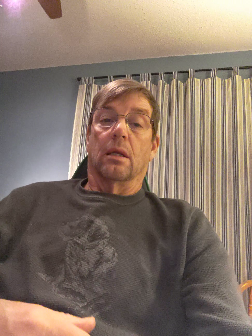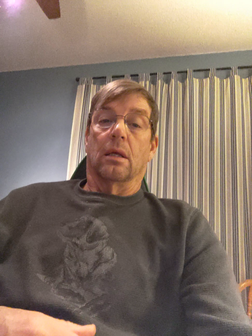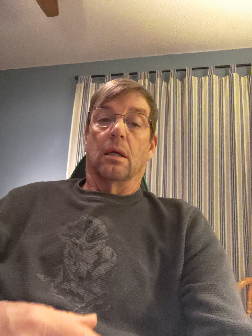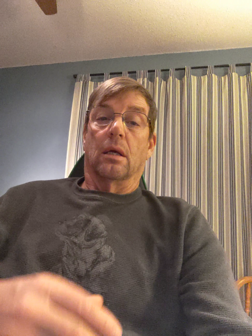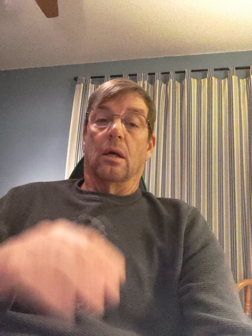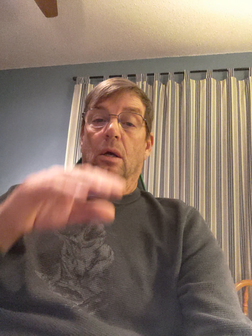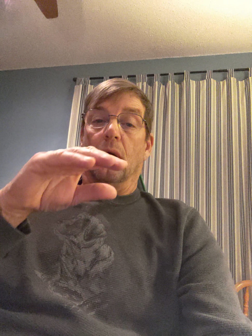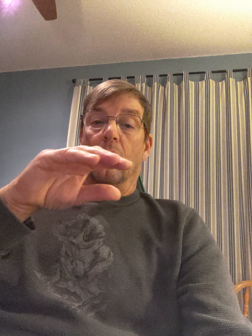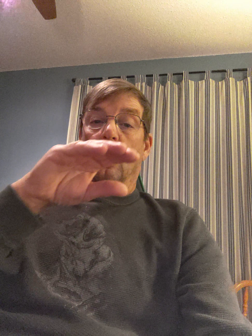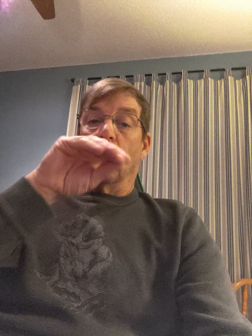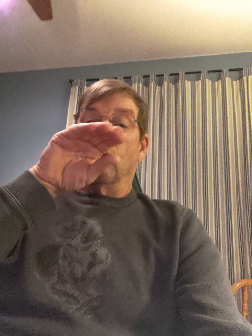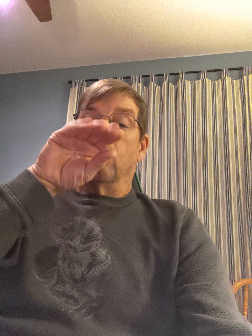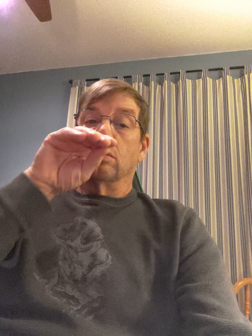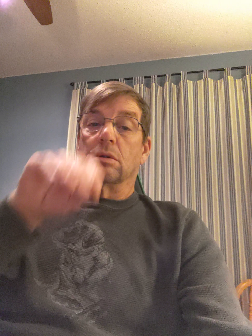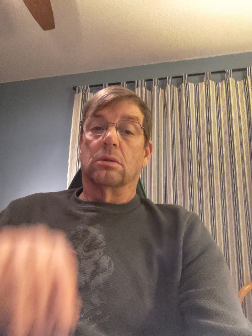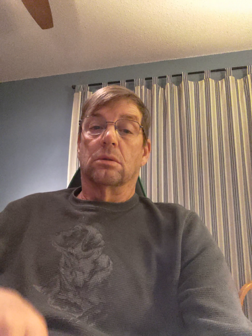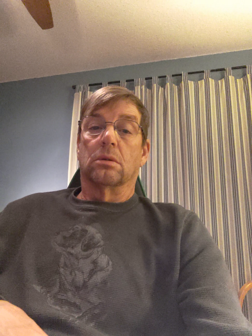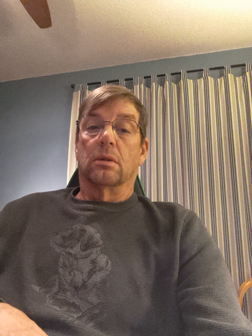goose